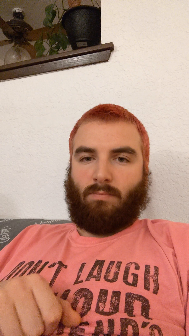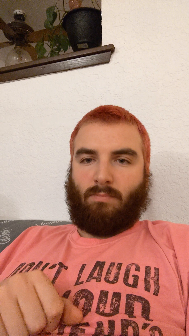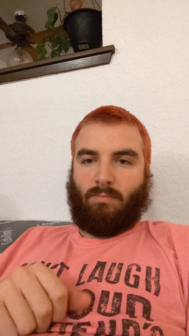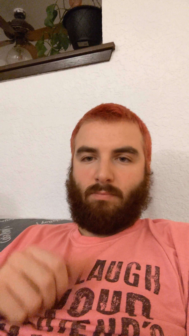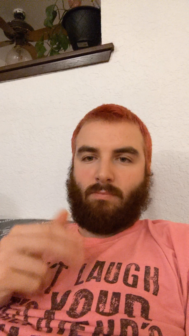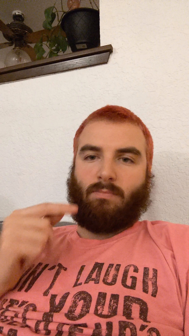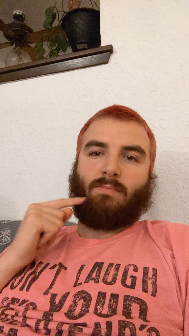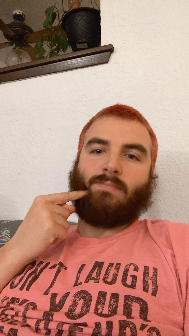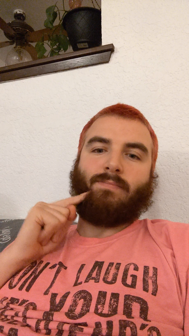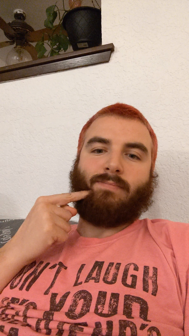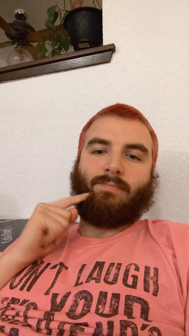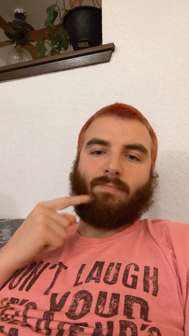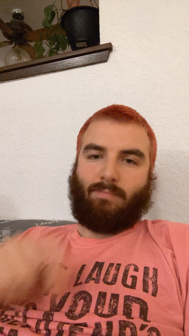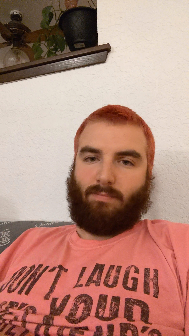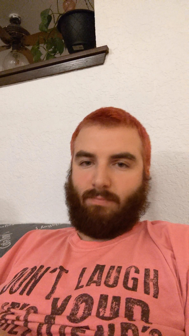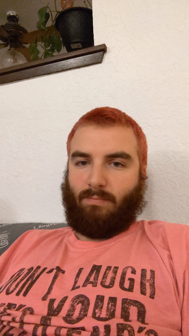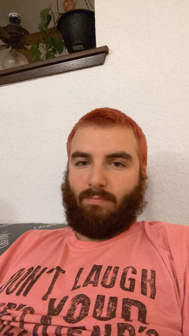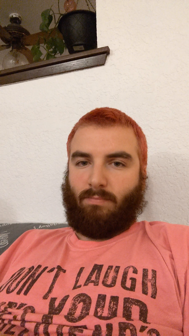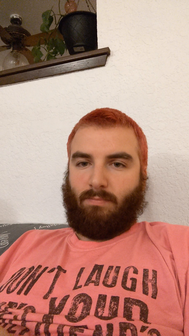candy